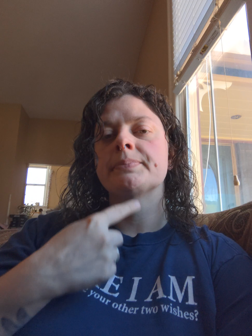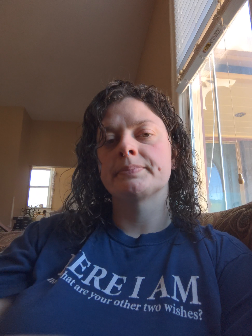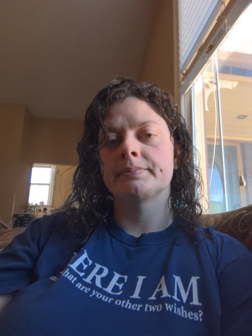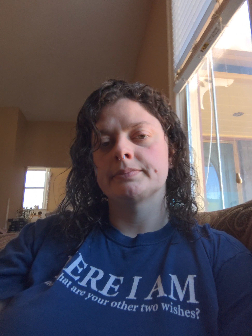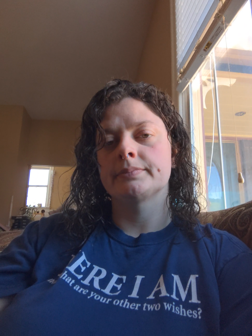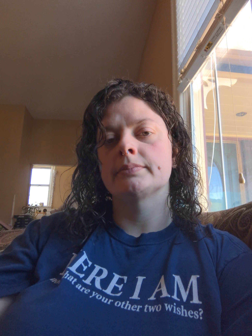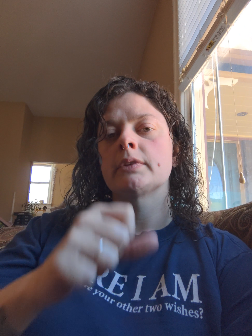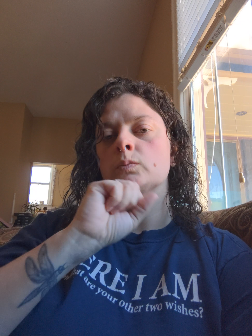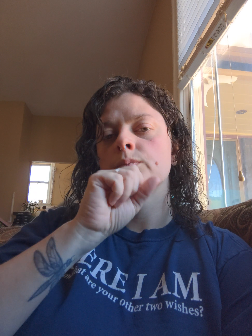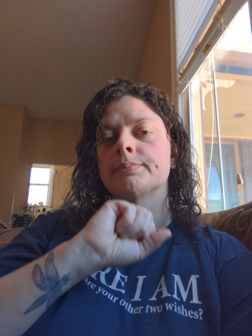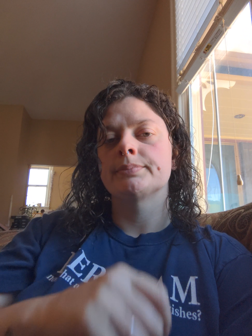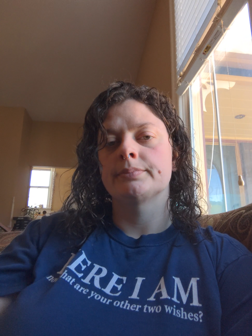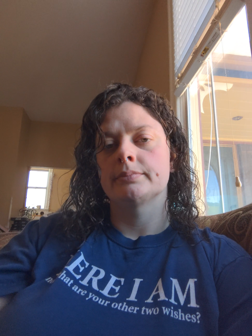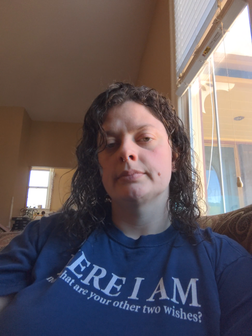ice cream